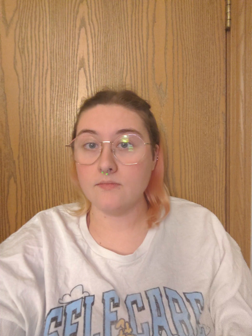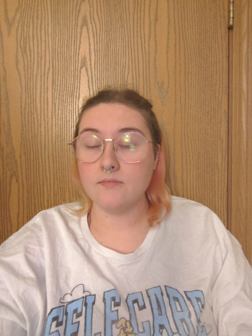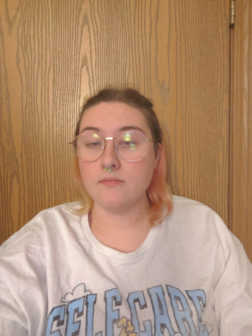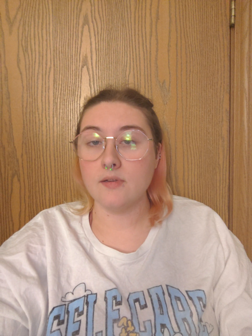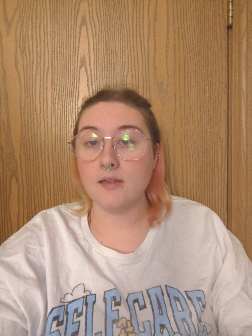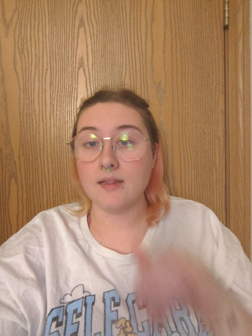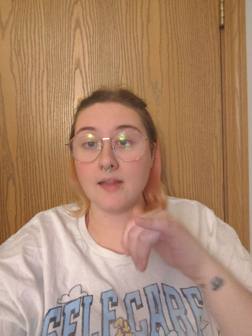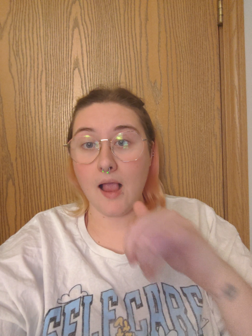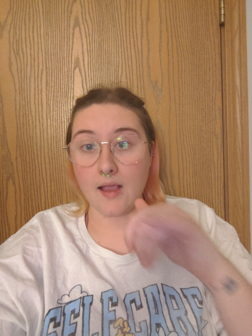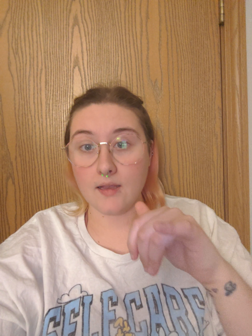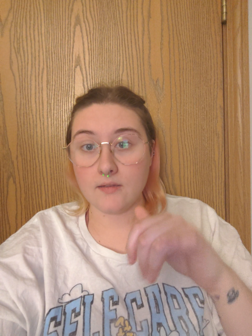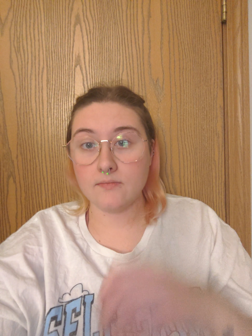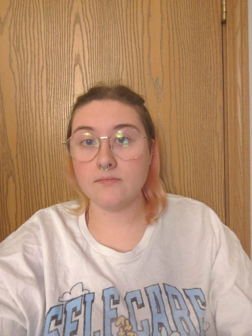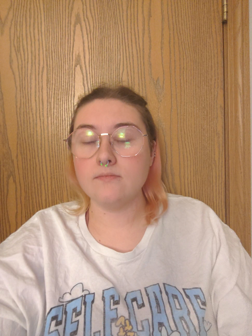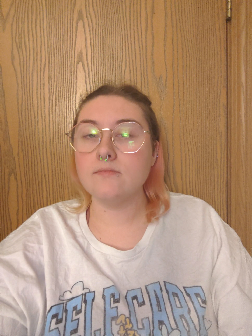like